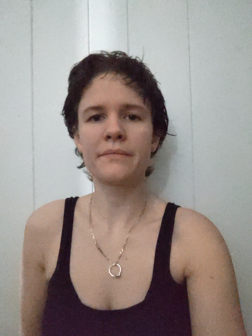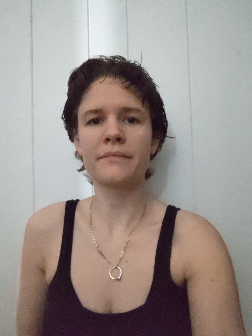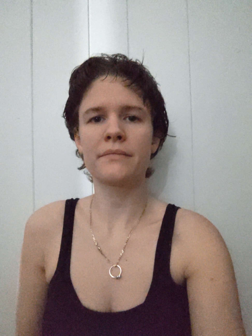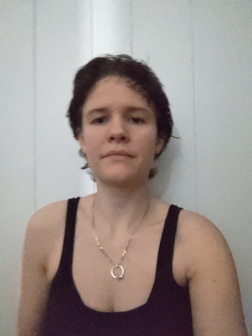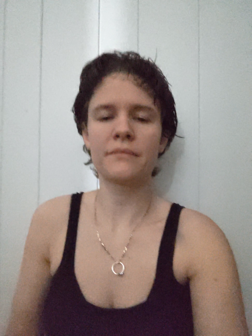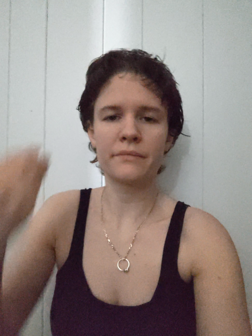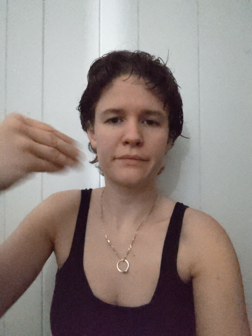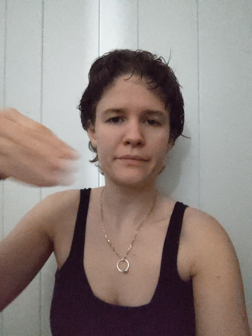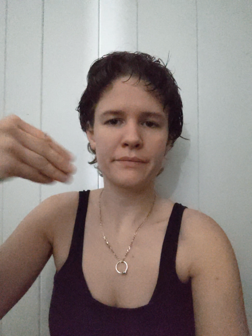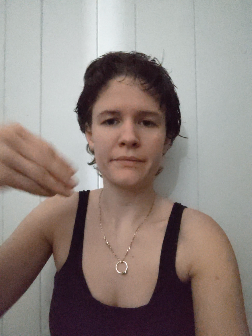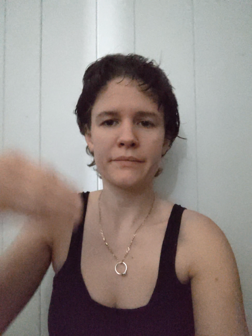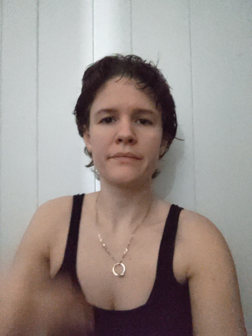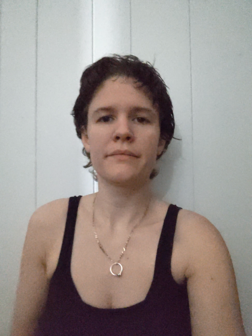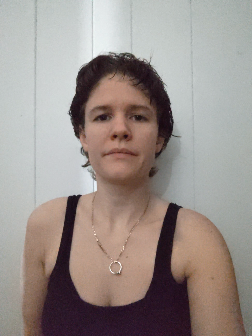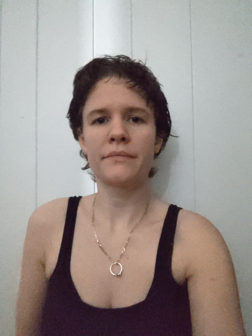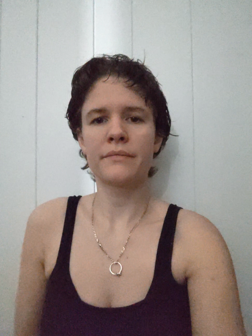store